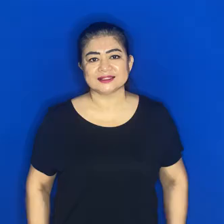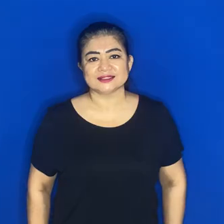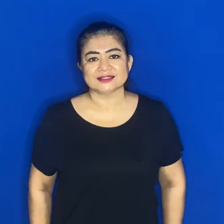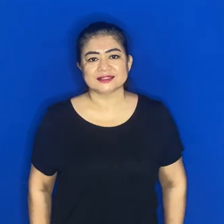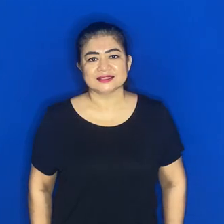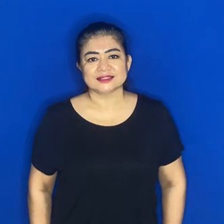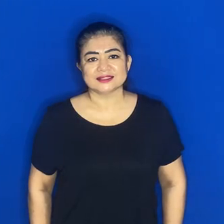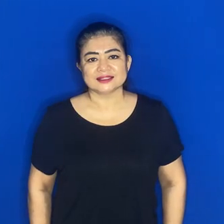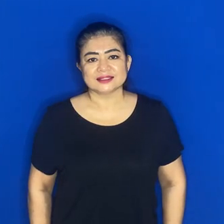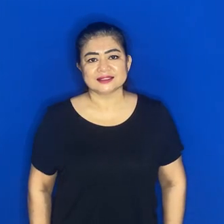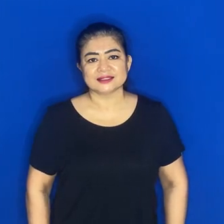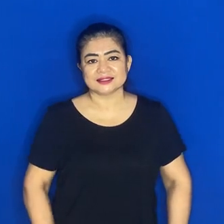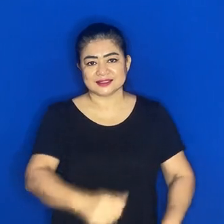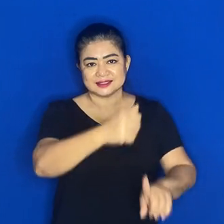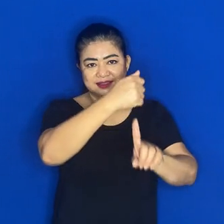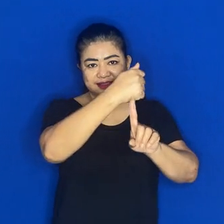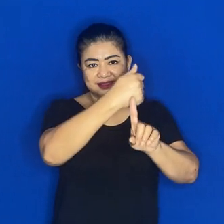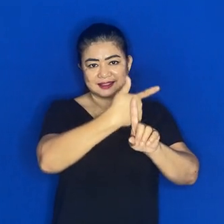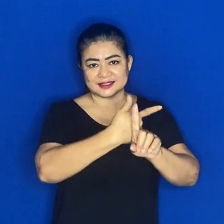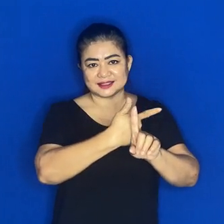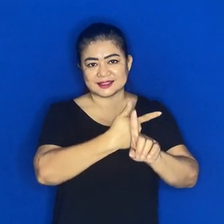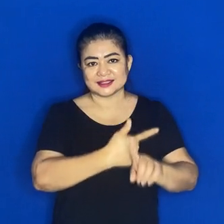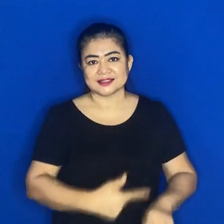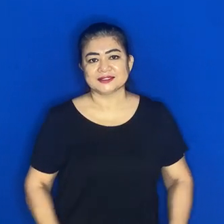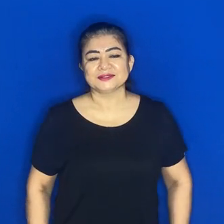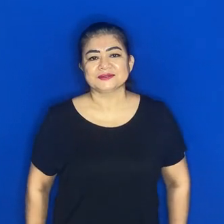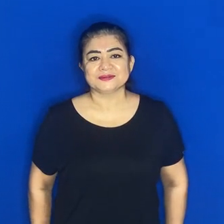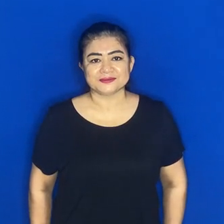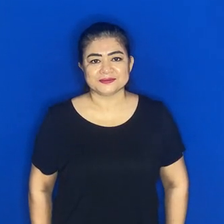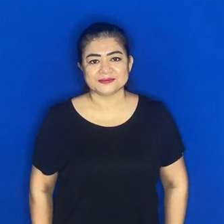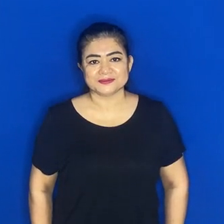august